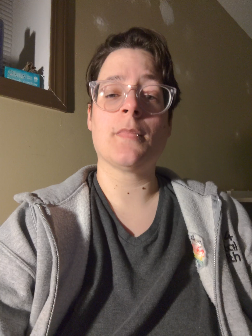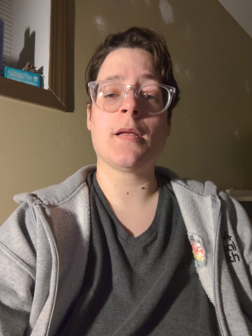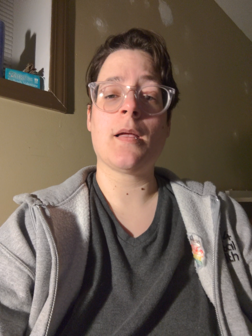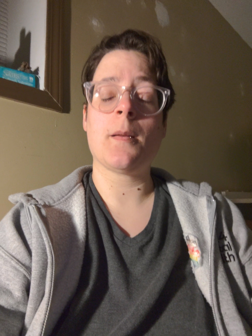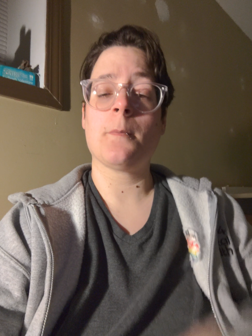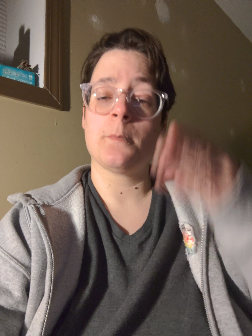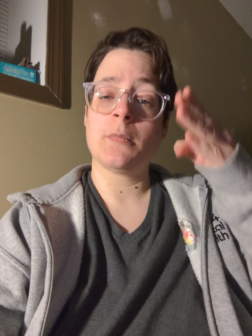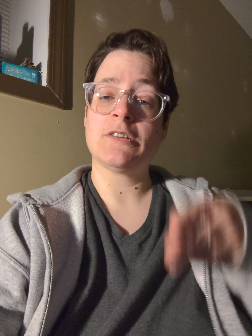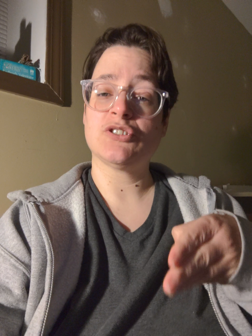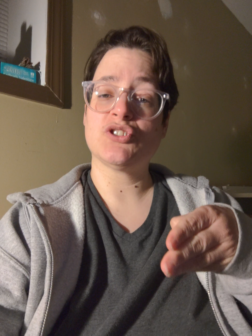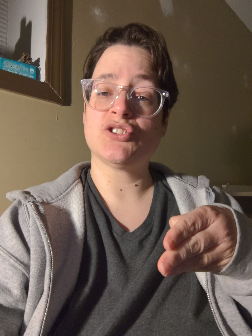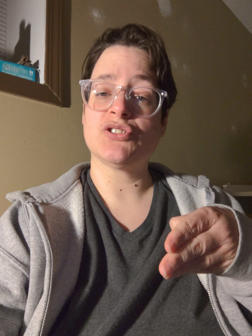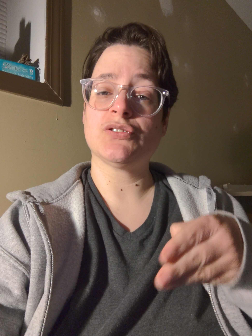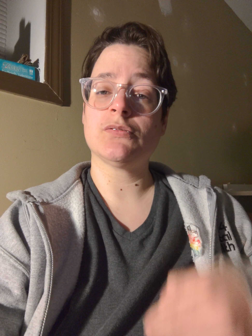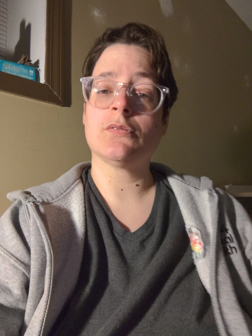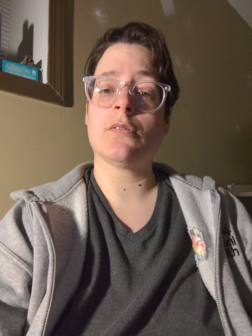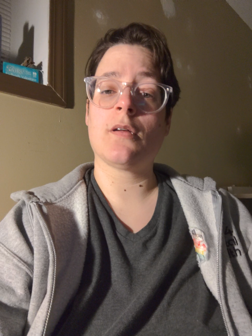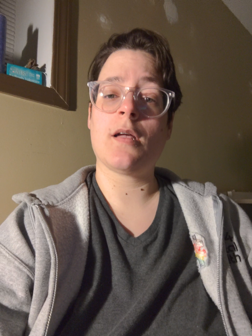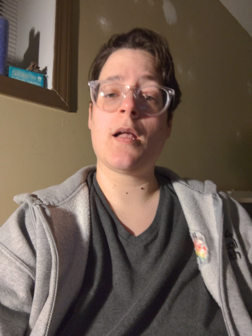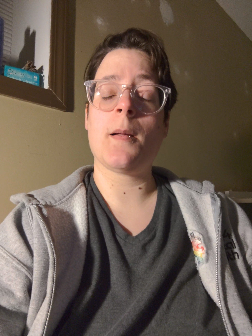person